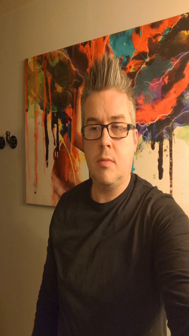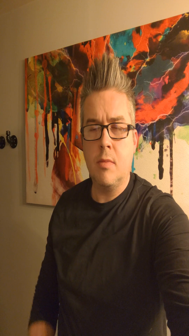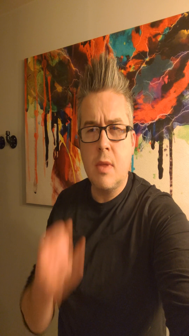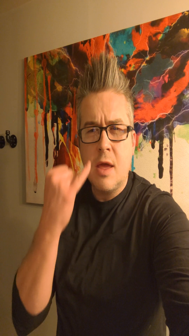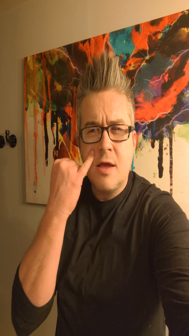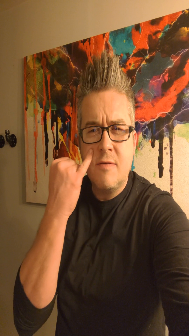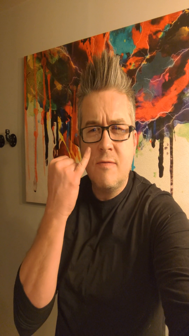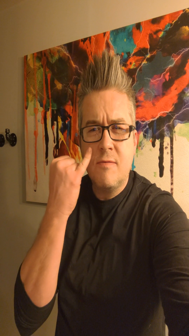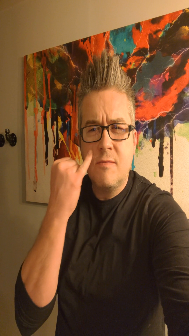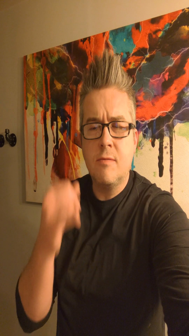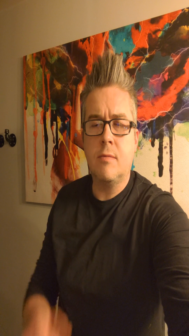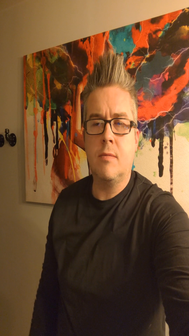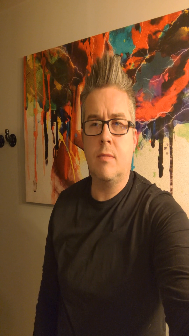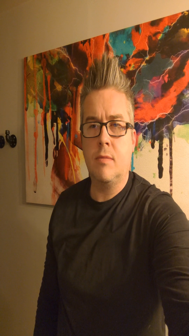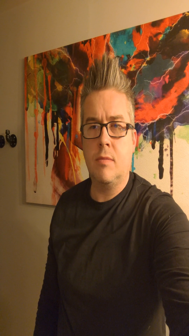if